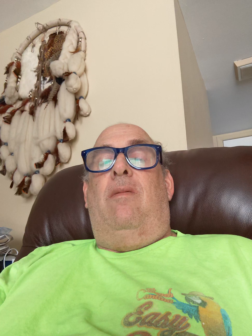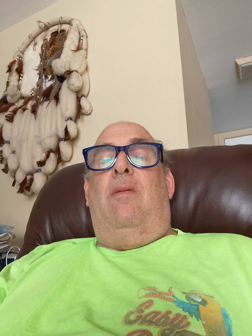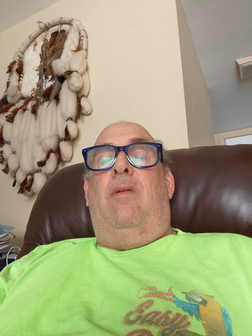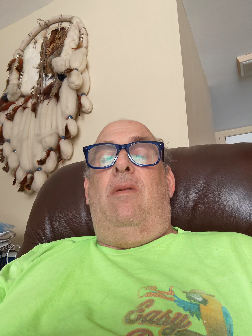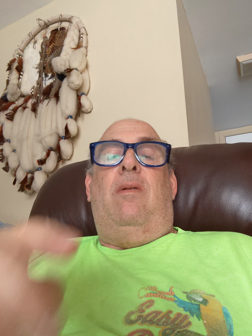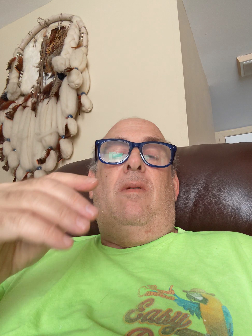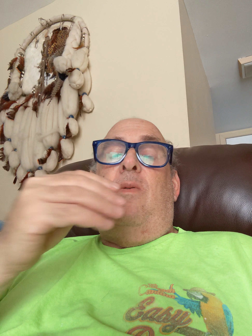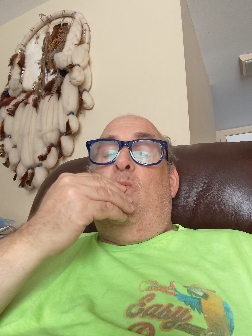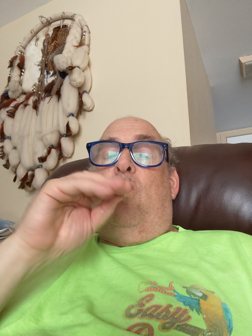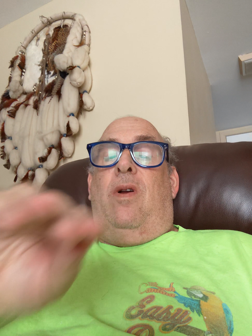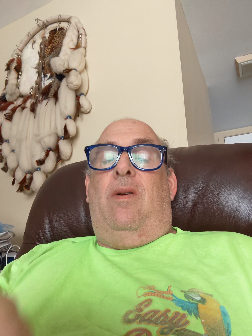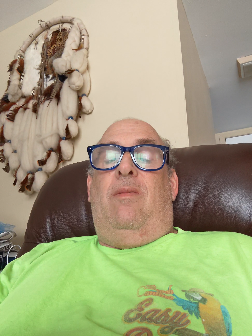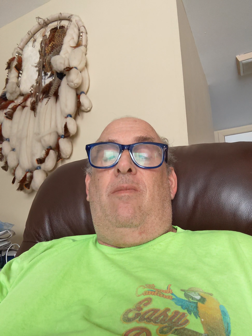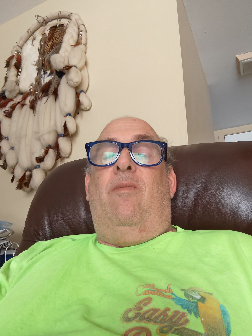kiss